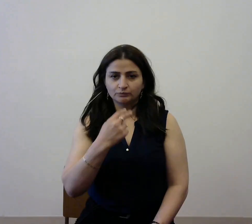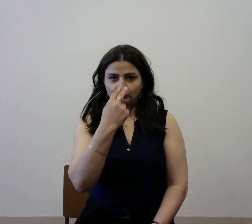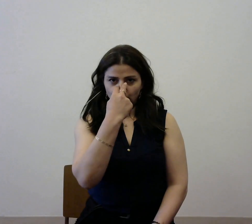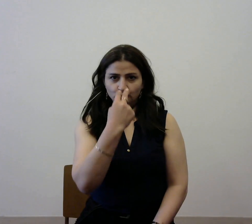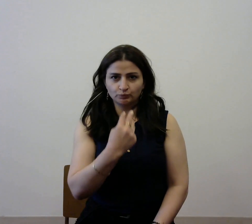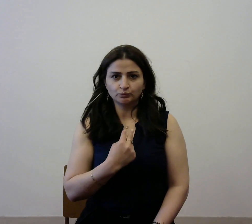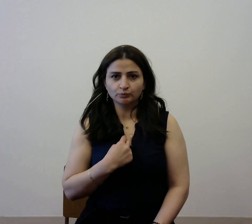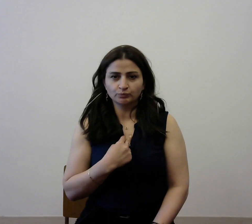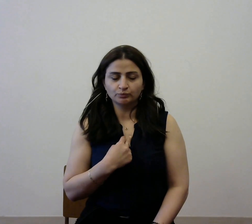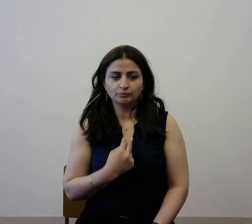görmək